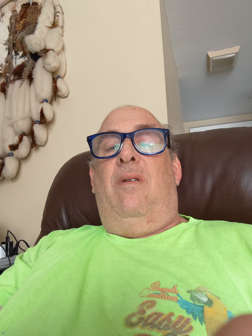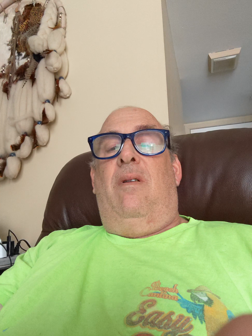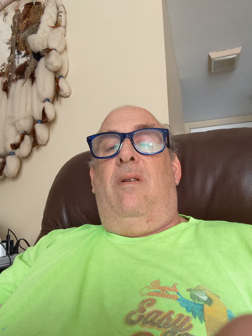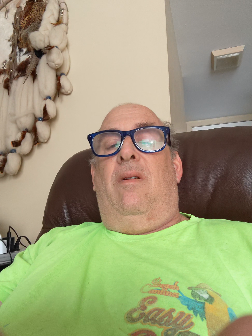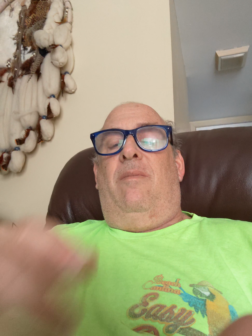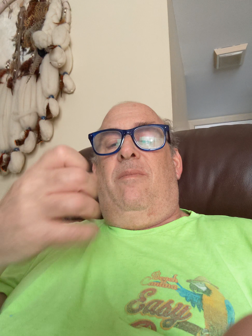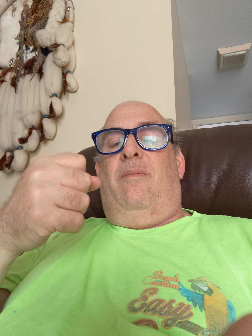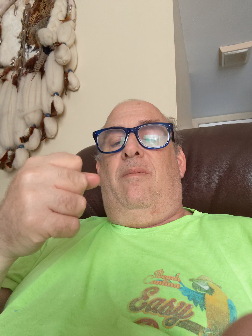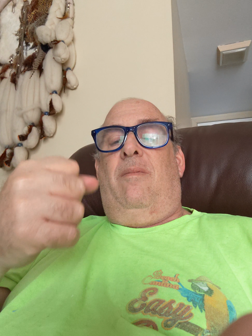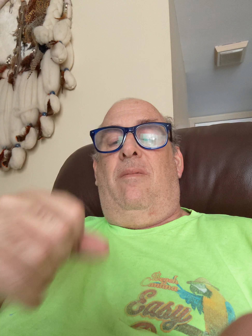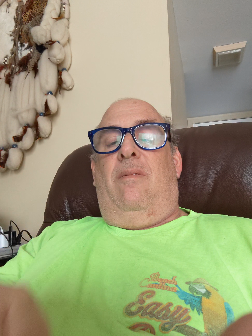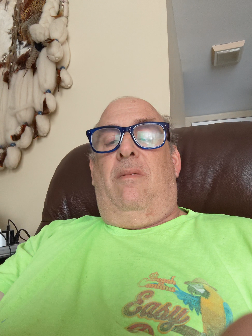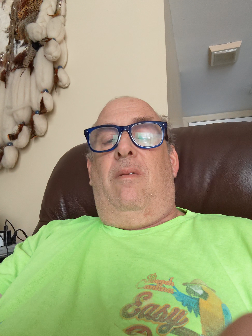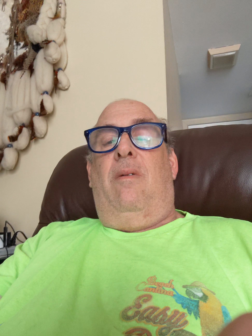milk